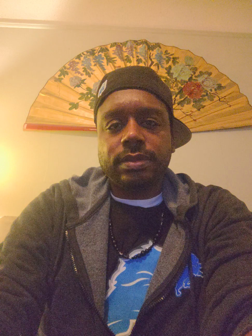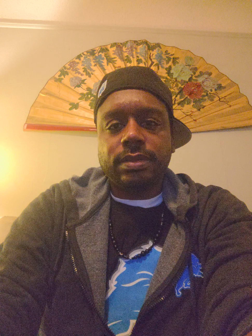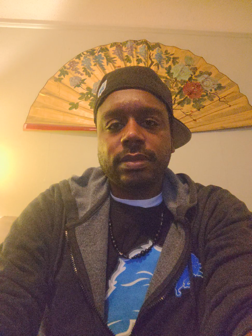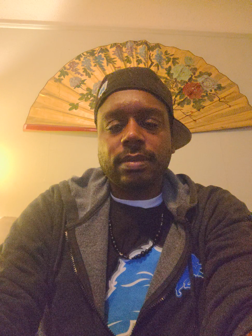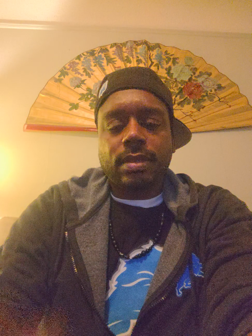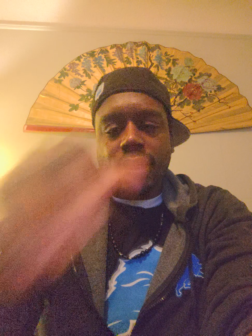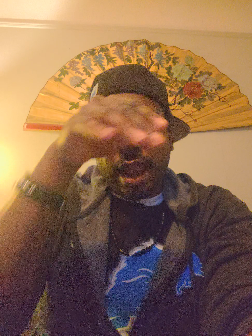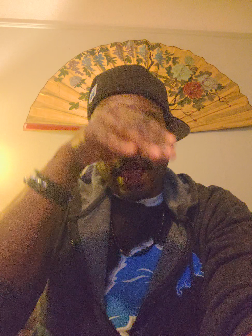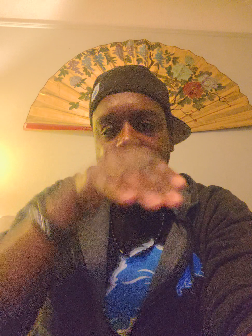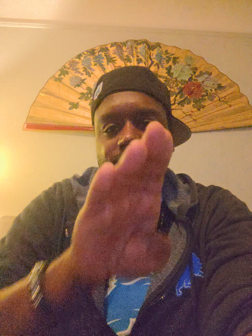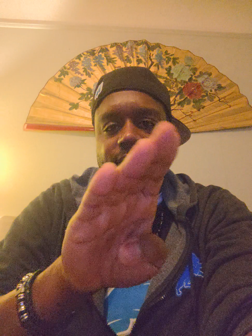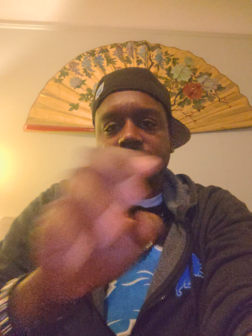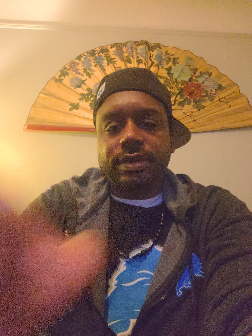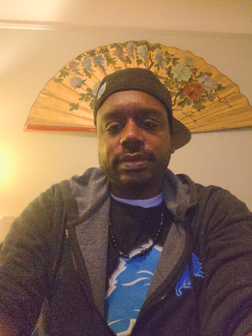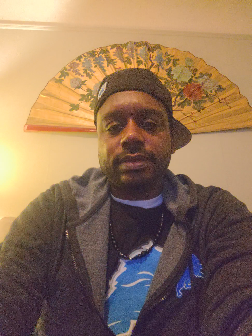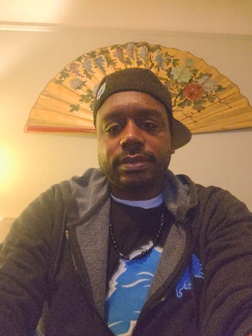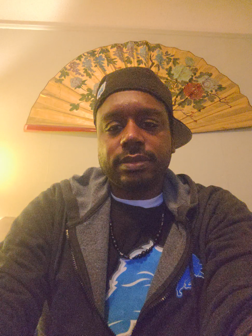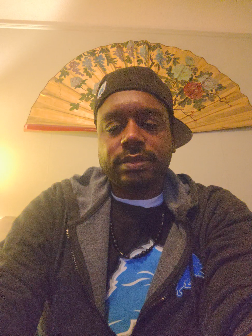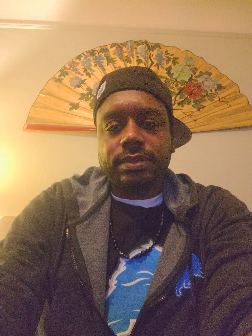elephant